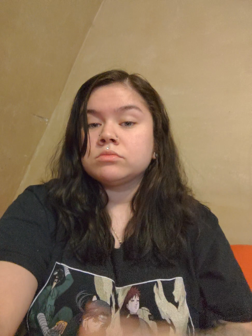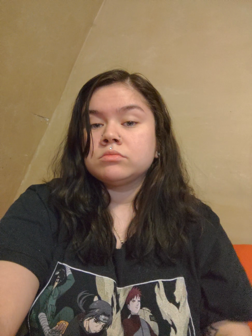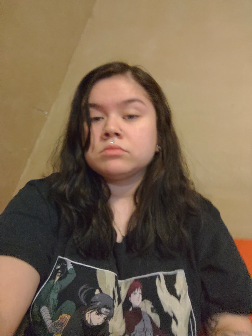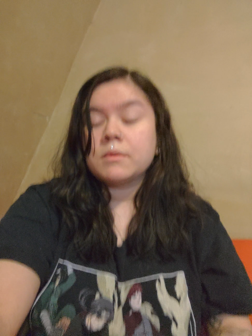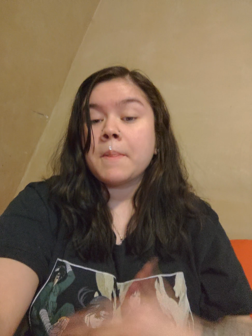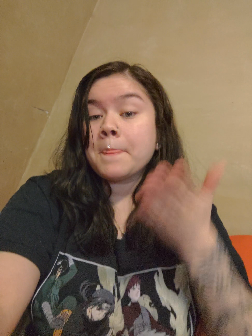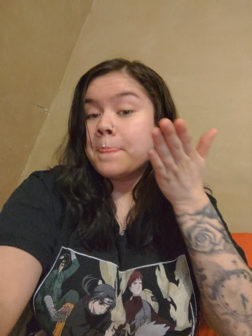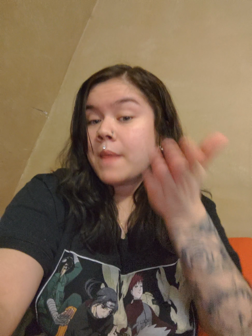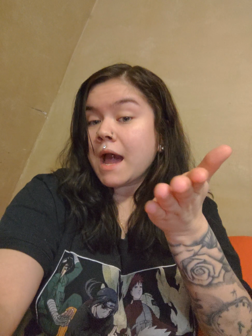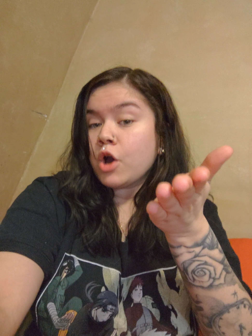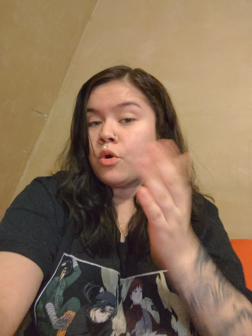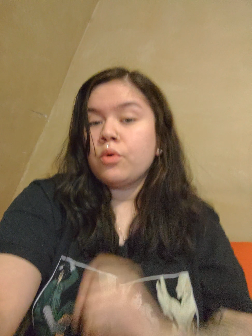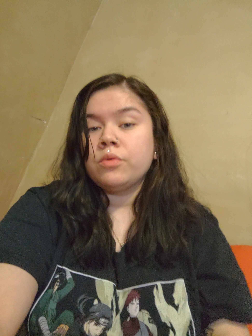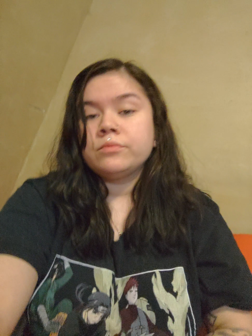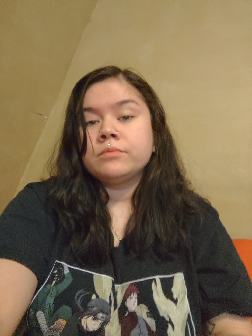there